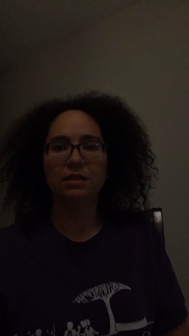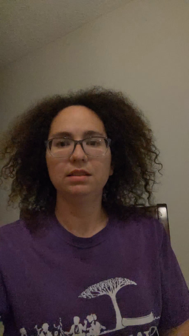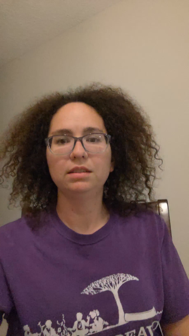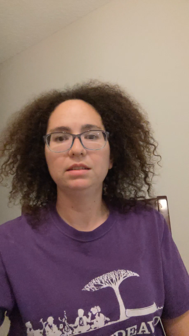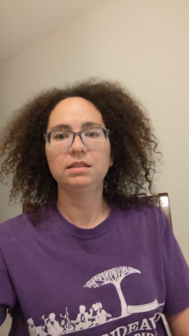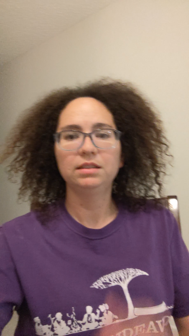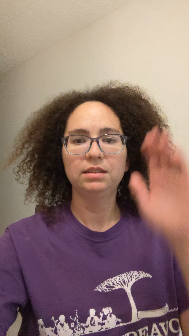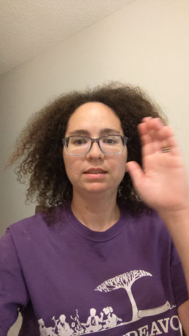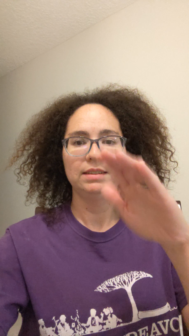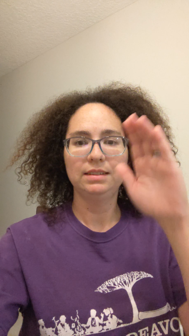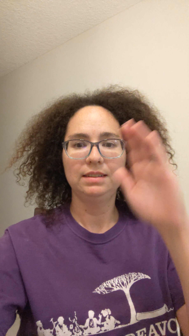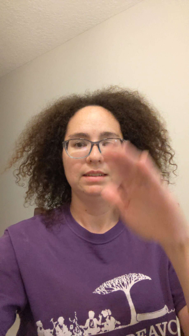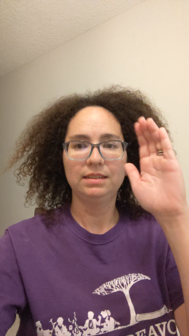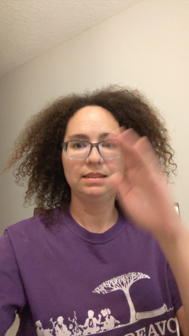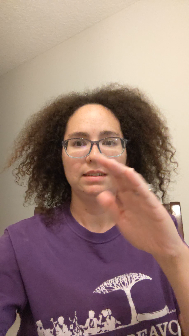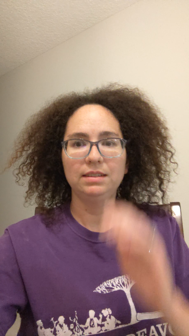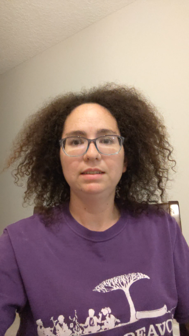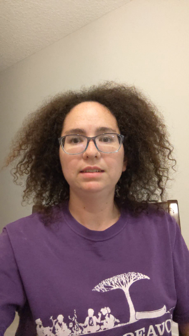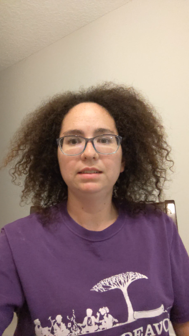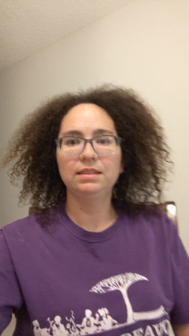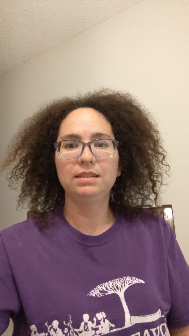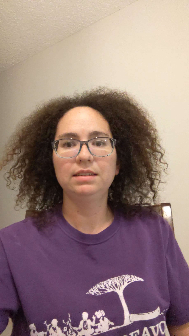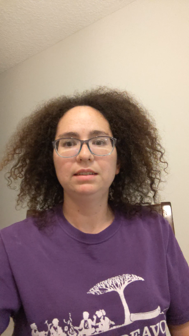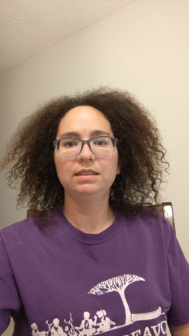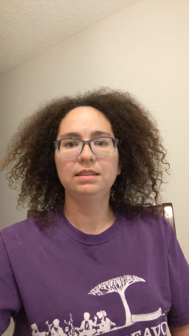clap